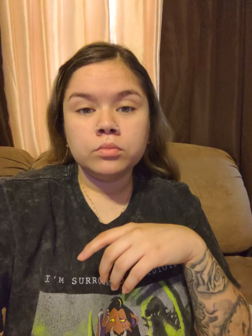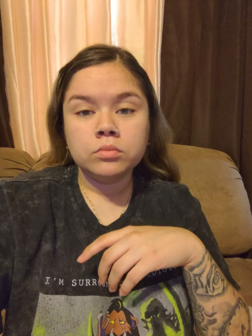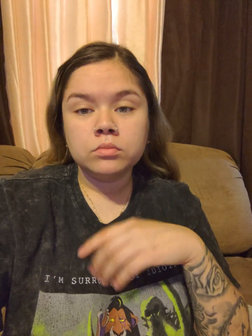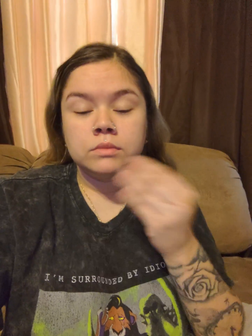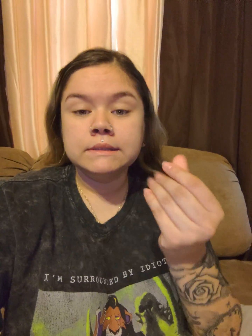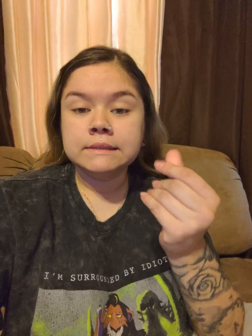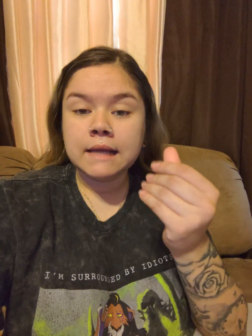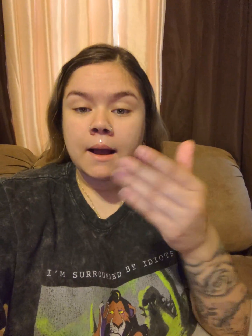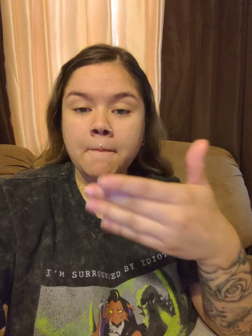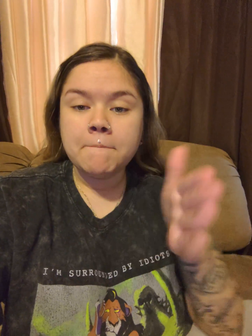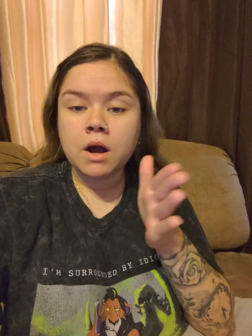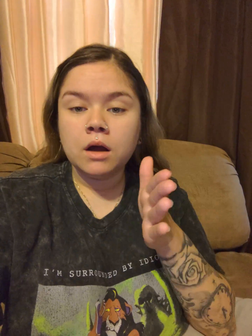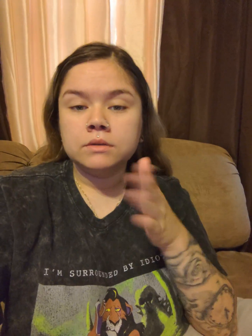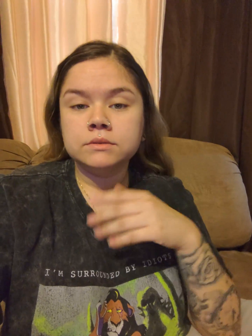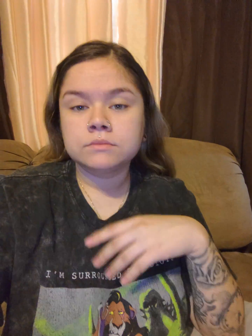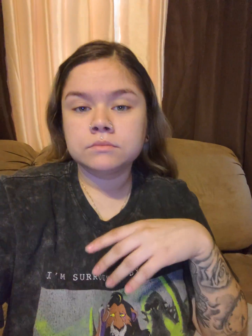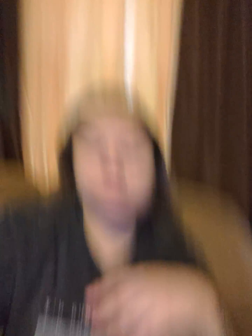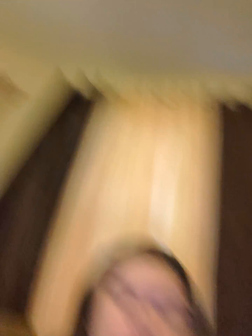sandbox